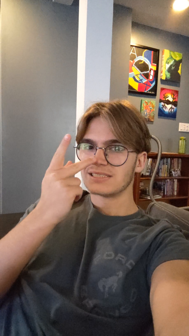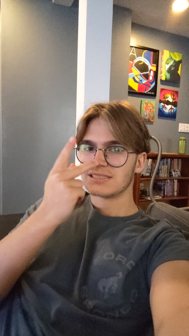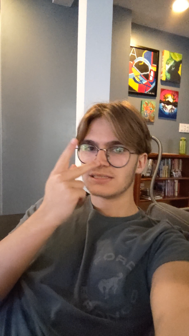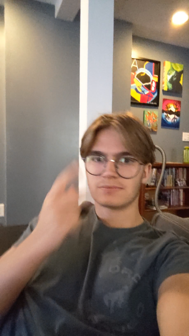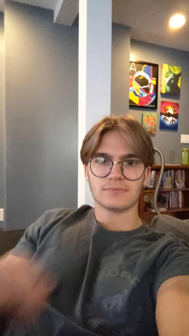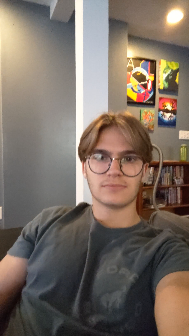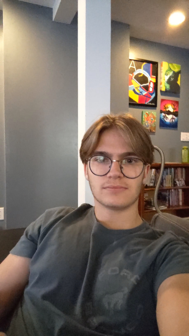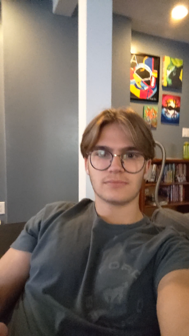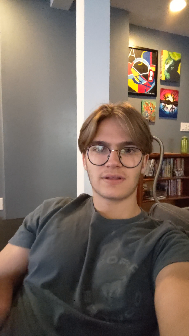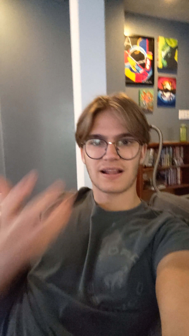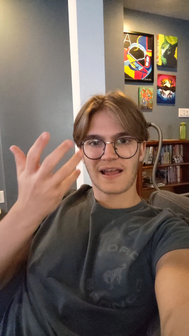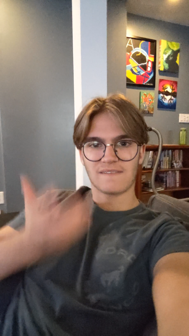heavy